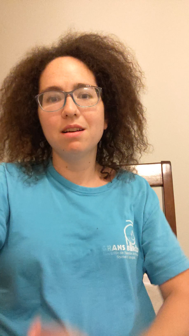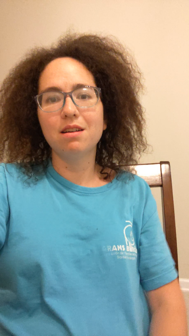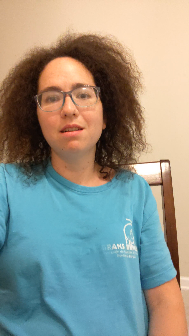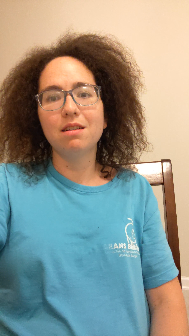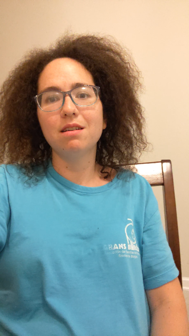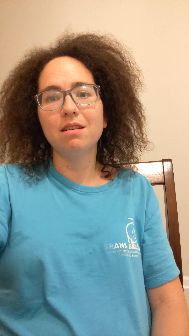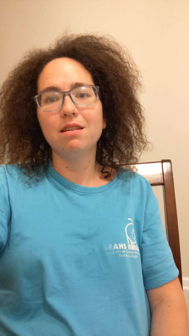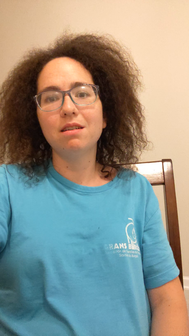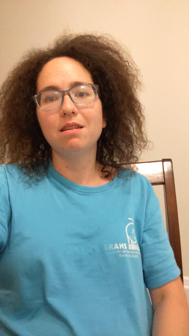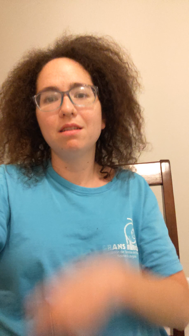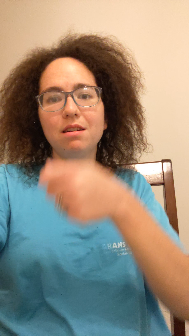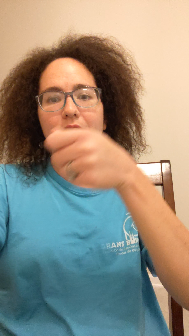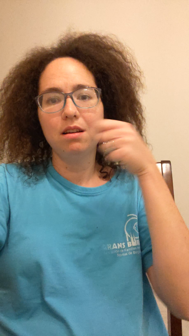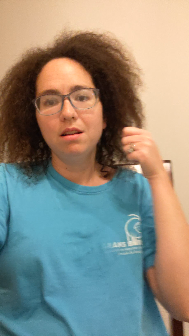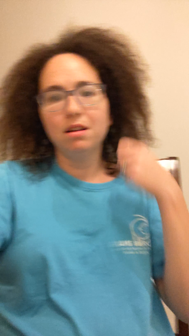pull